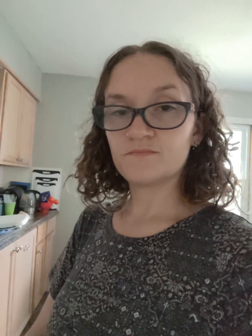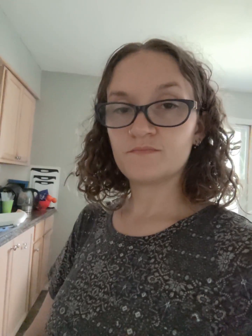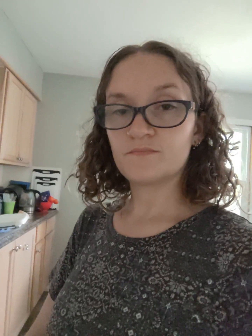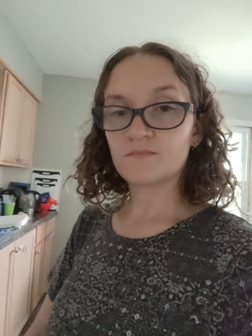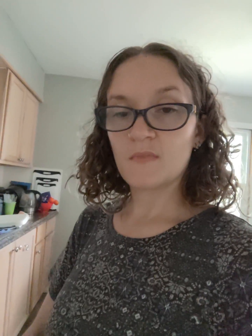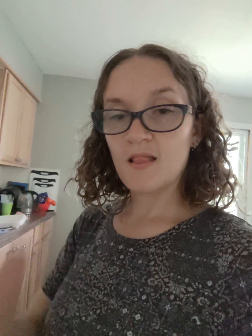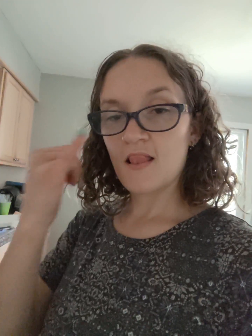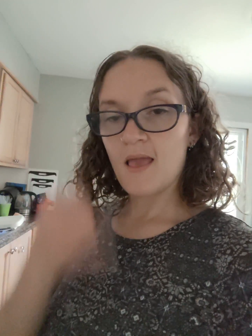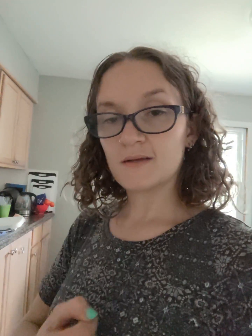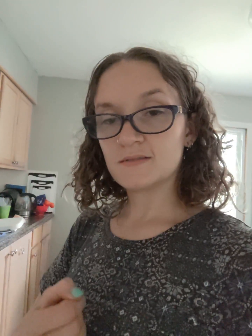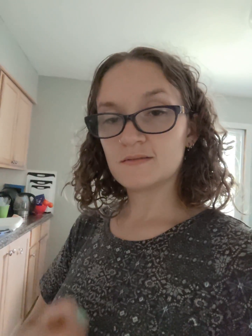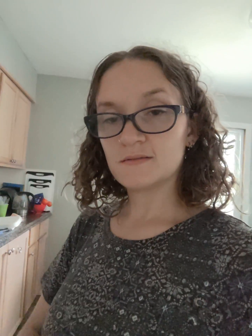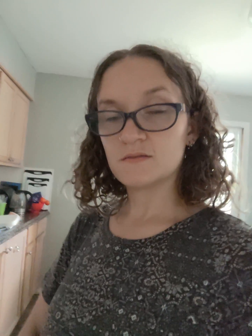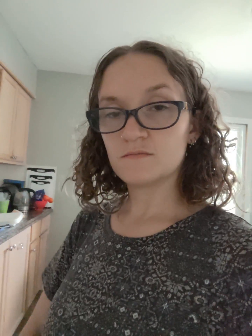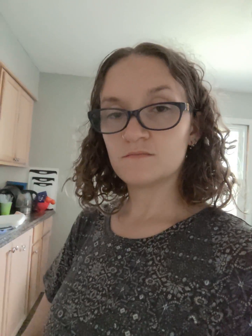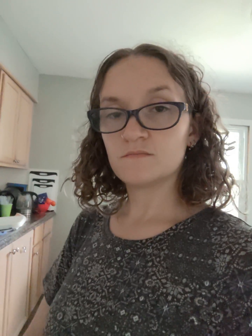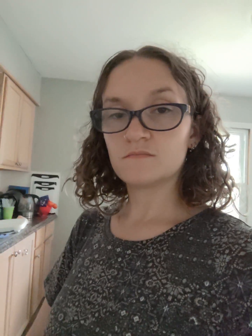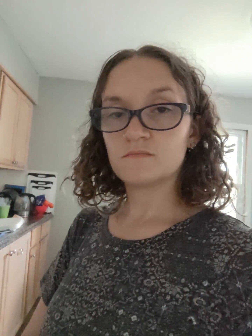last